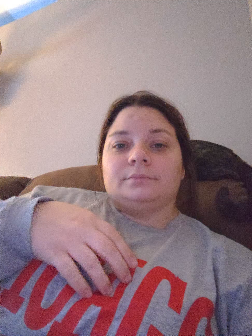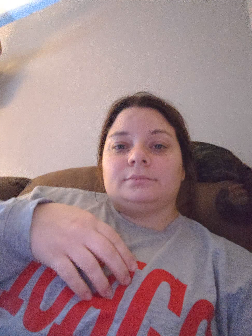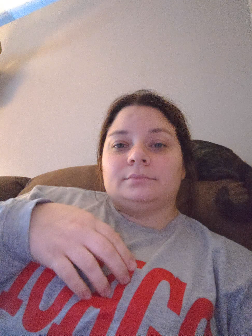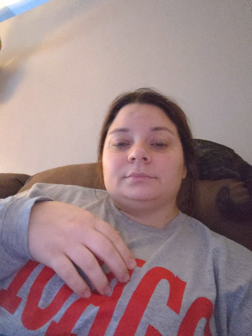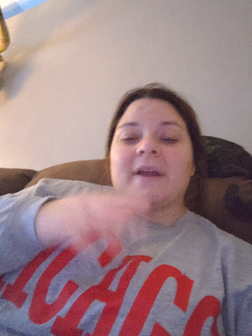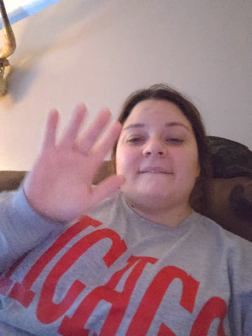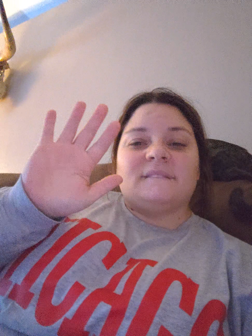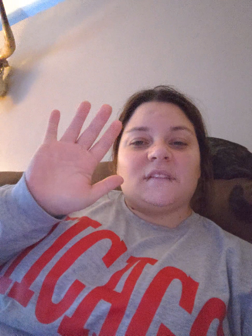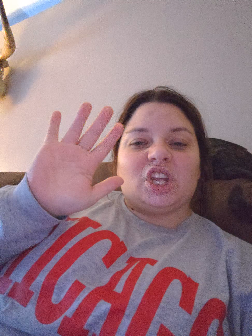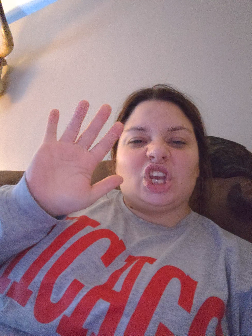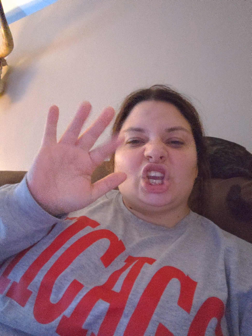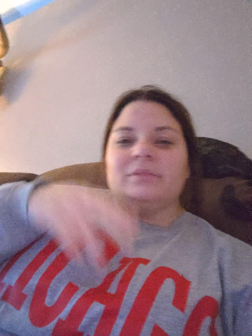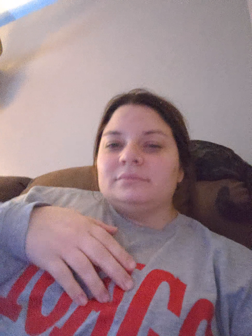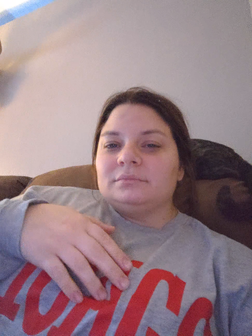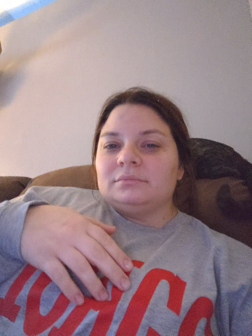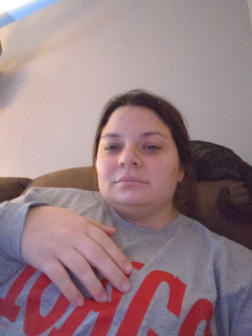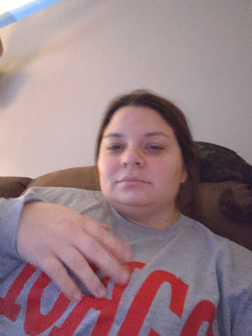finger